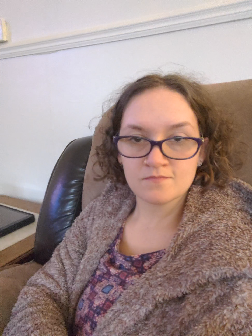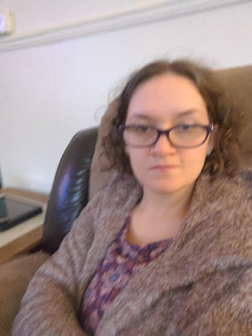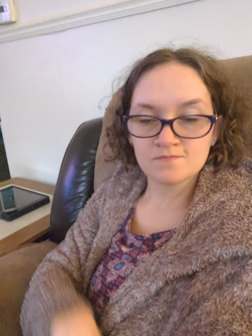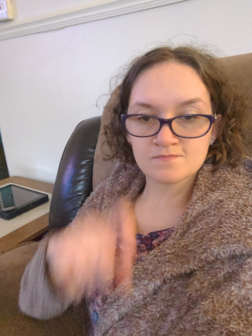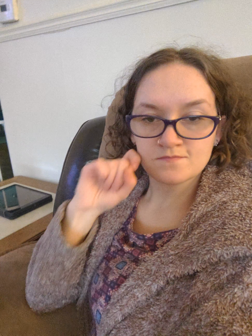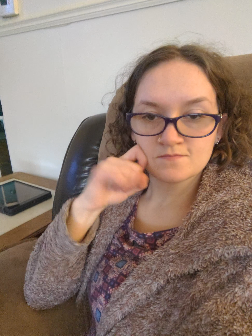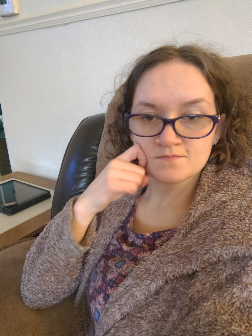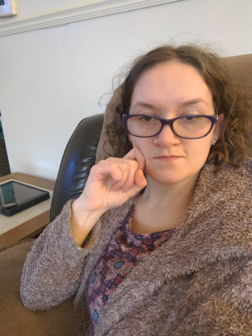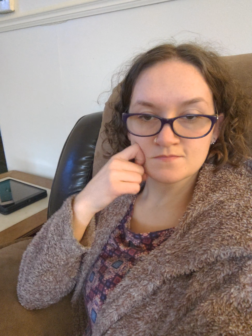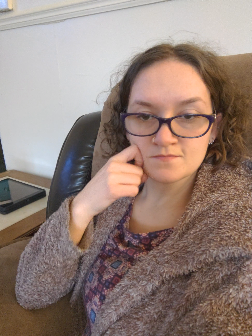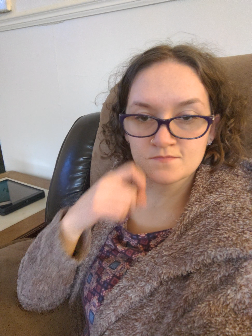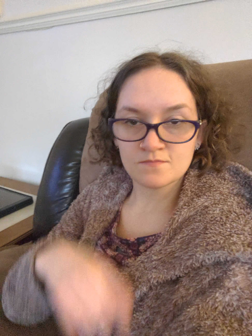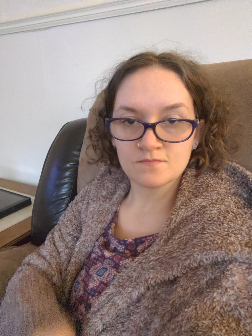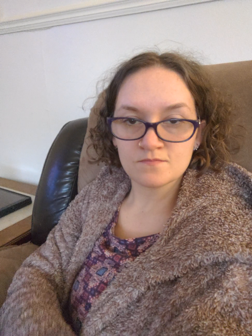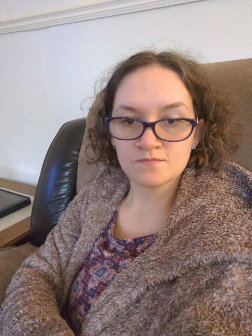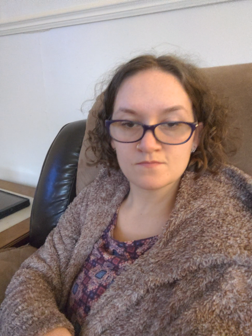apple